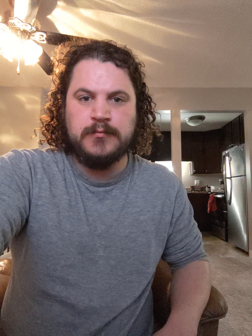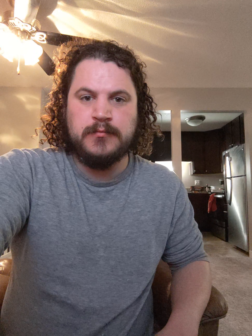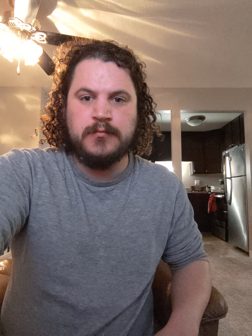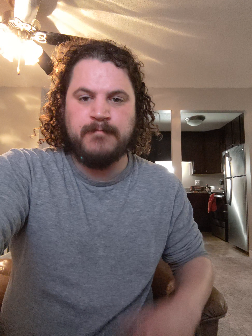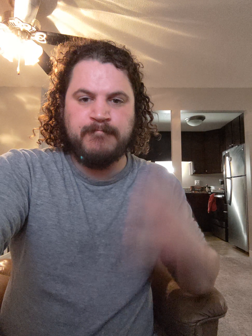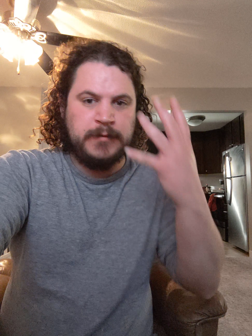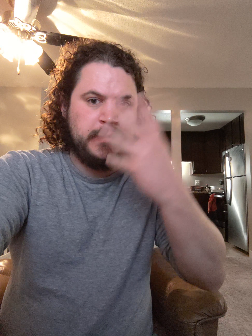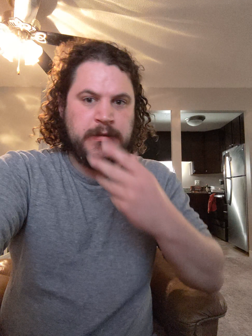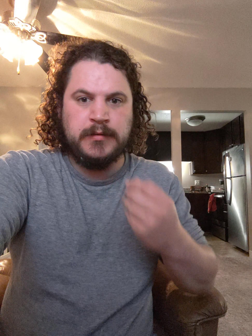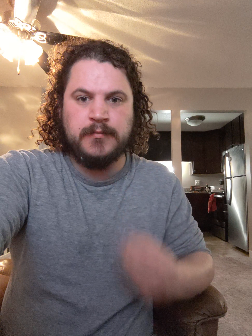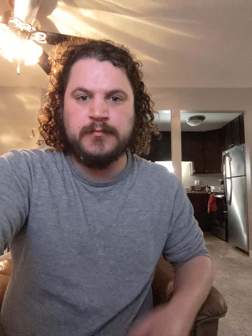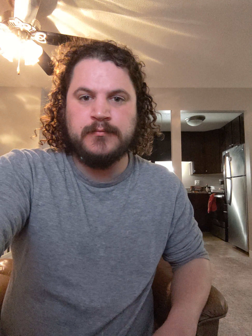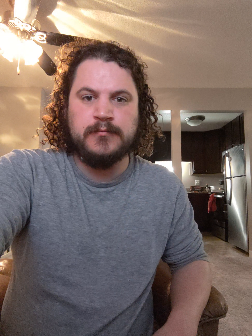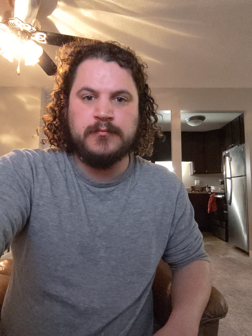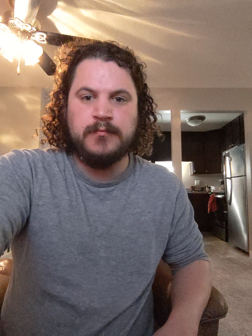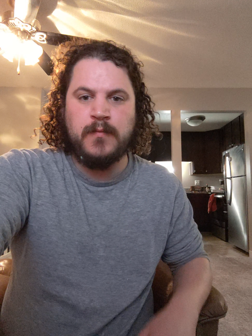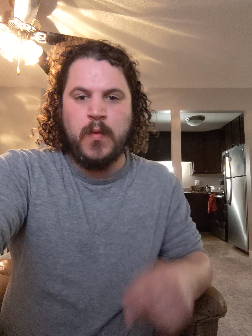pretty